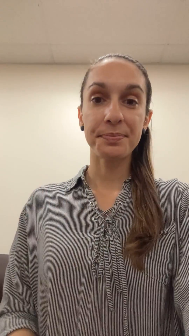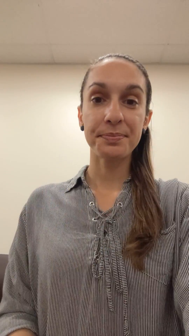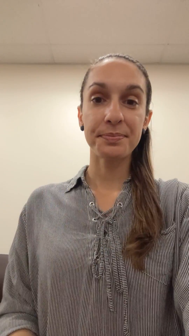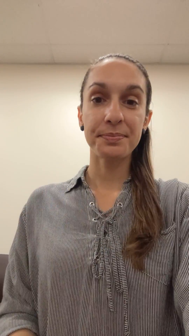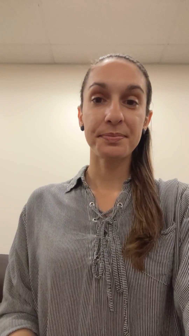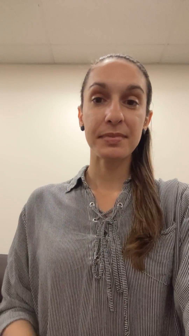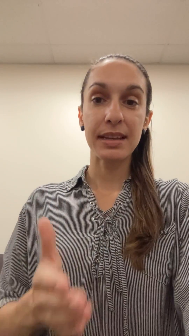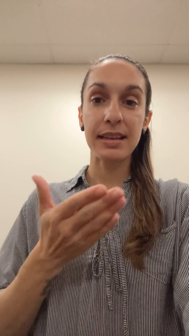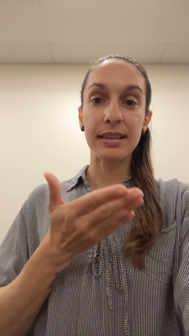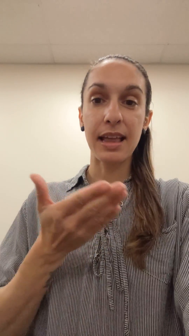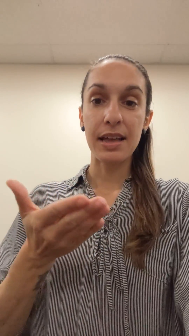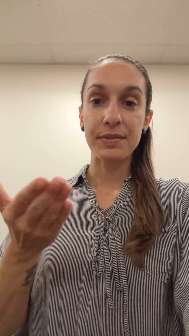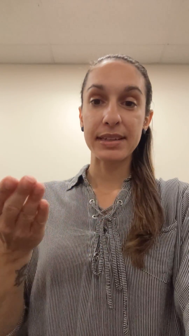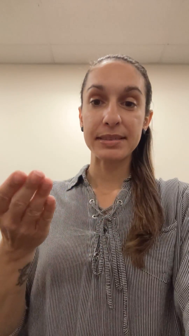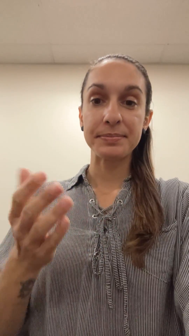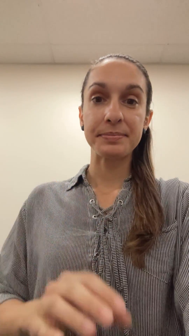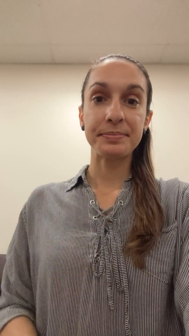carry